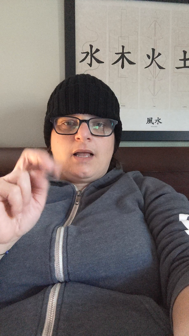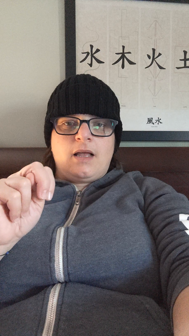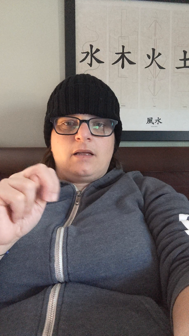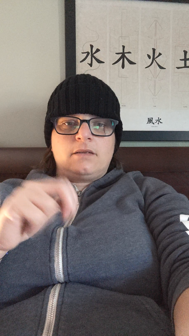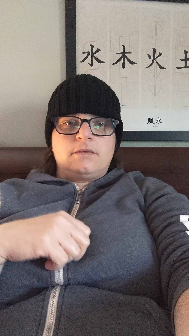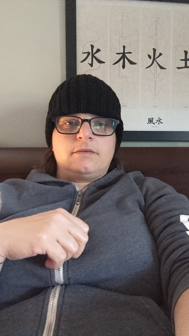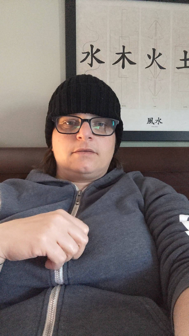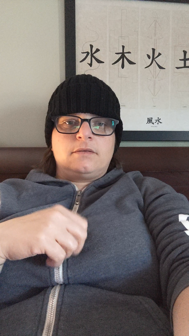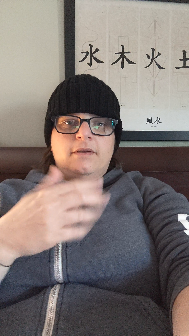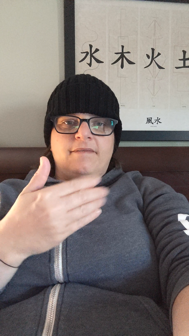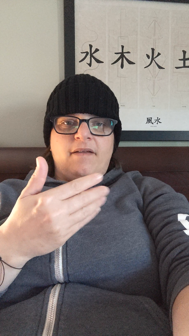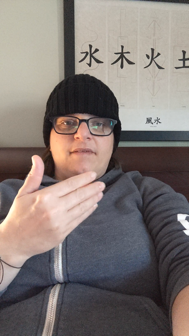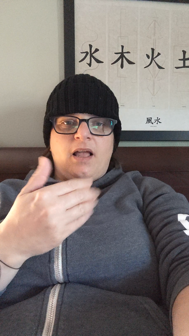butterfly